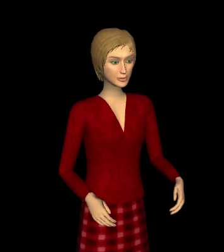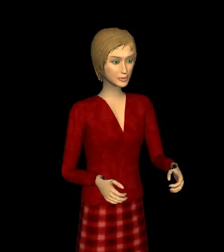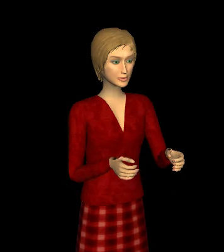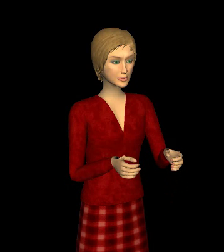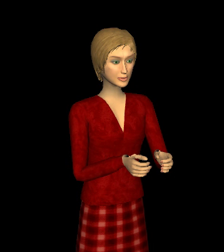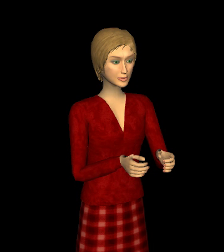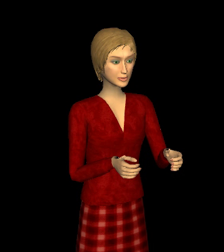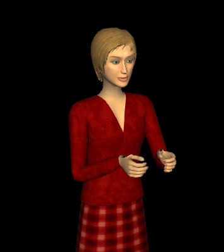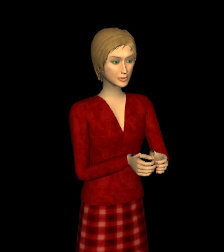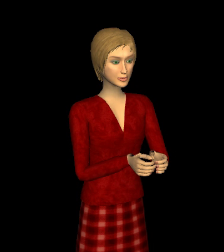مجموعة